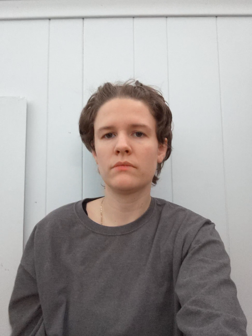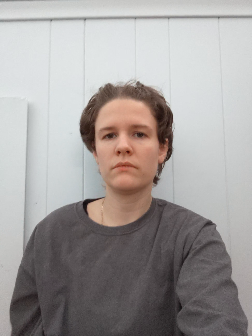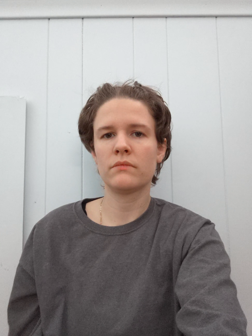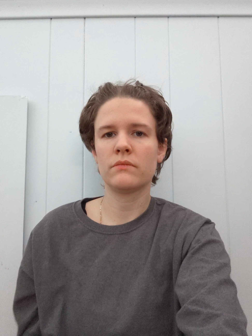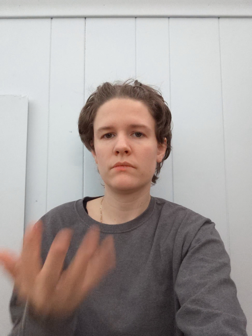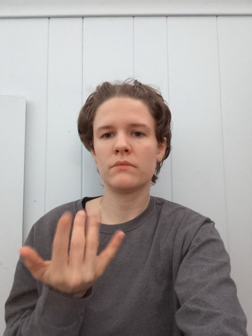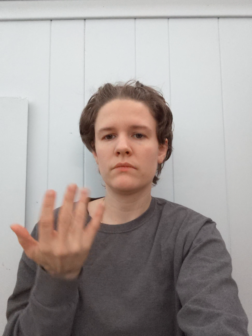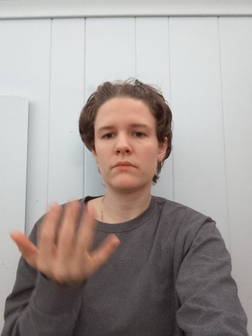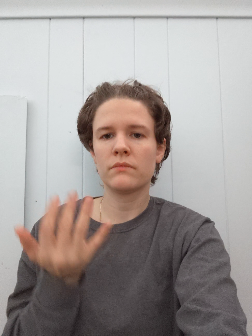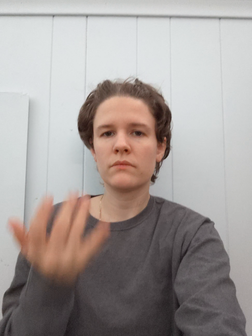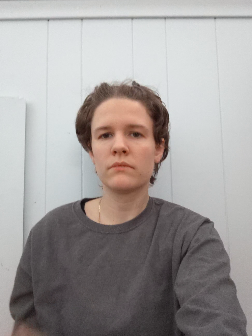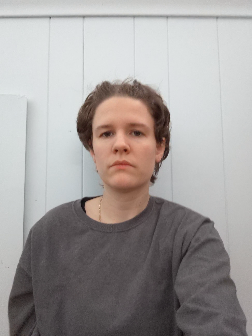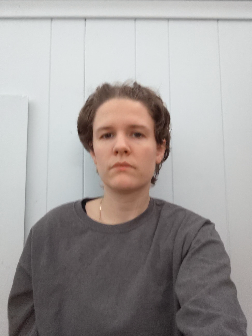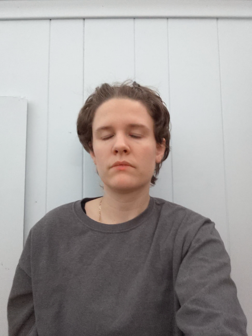wait